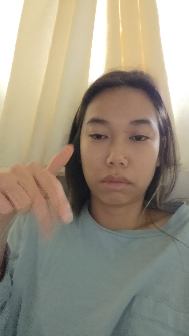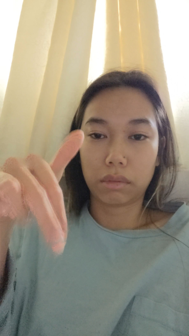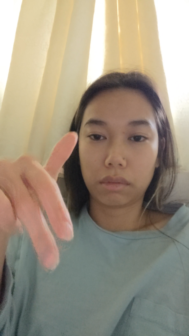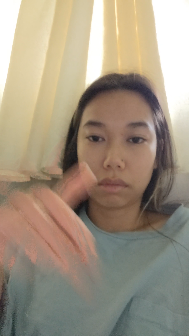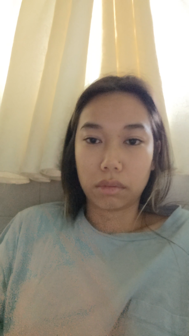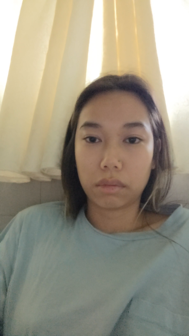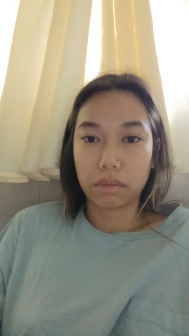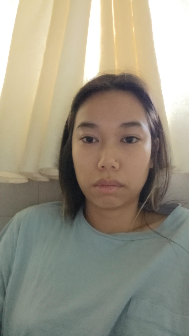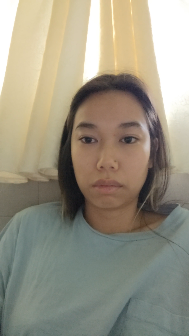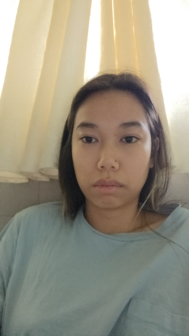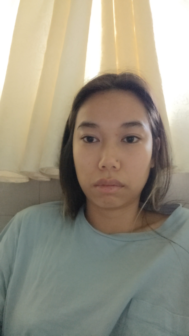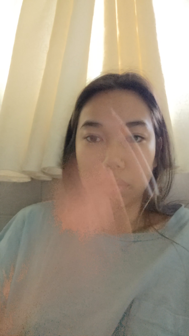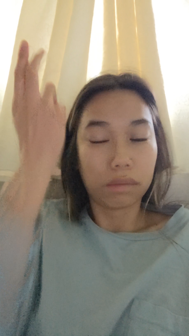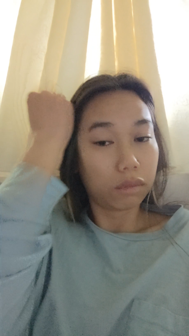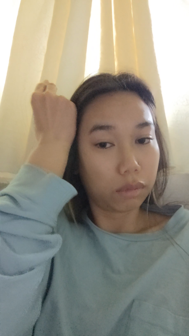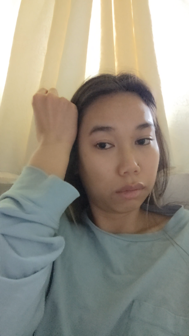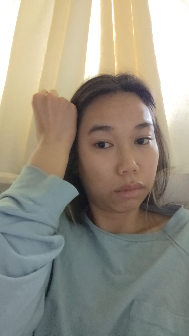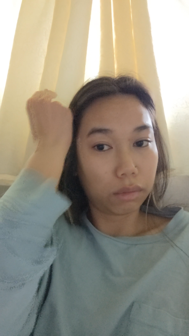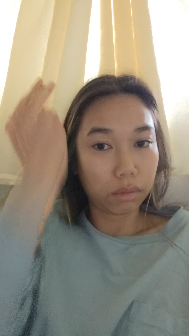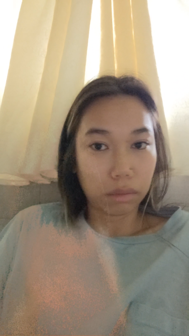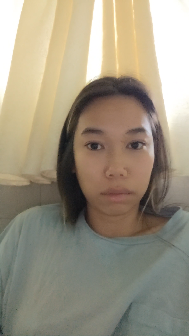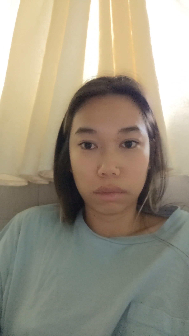bunny